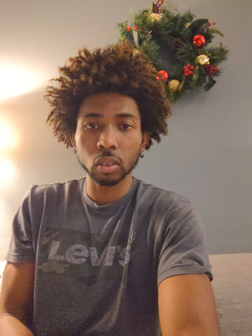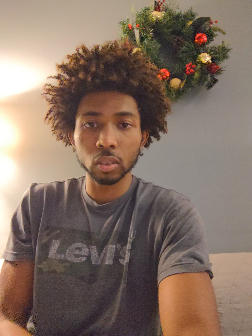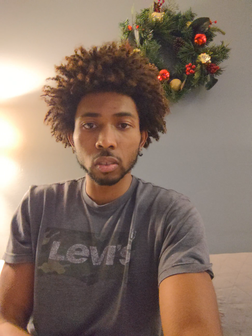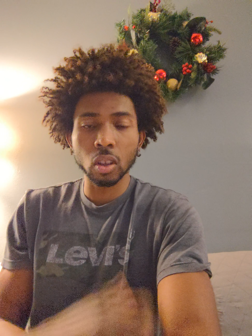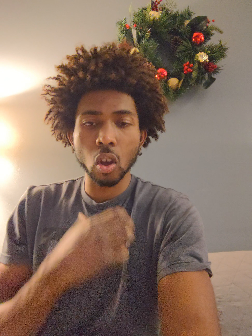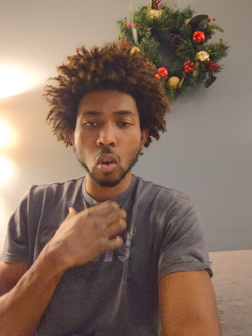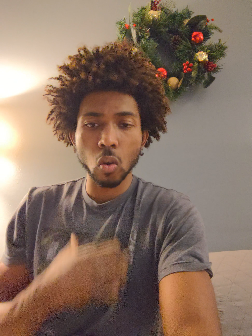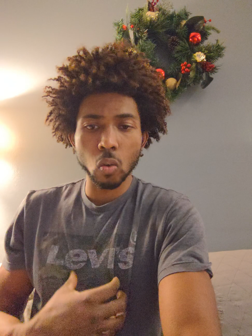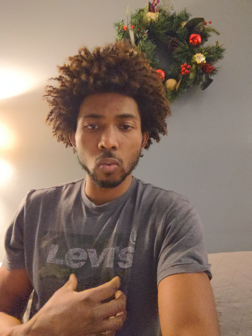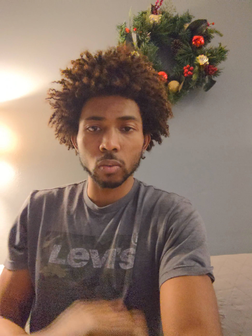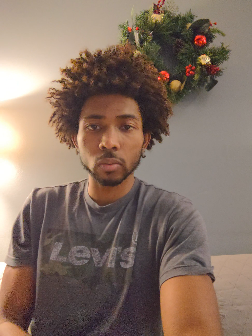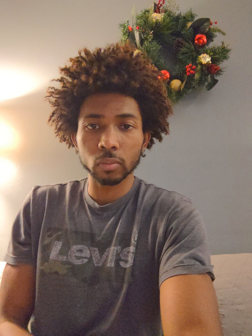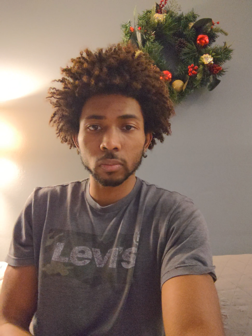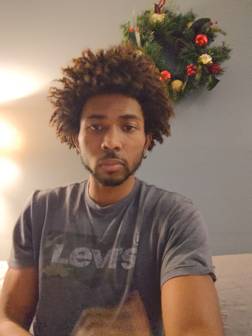hungry